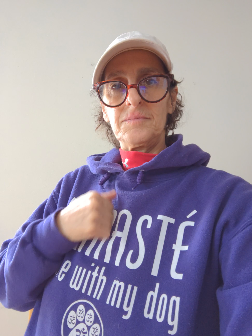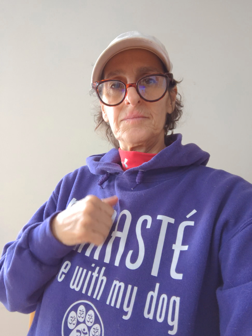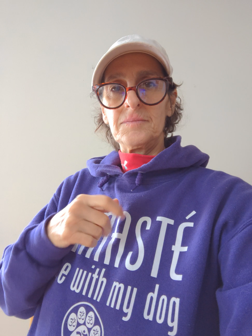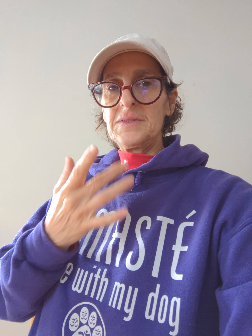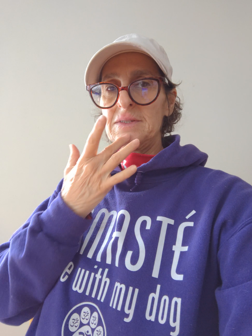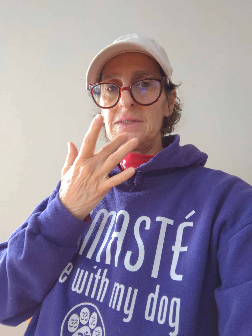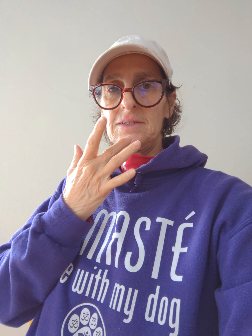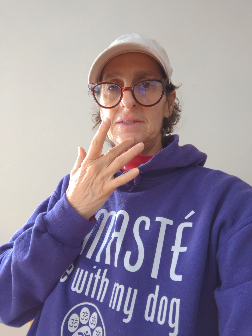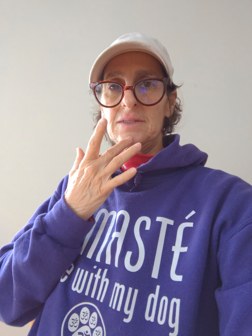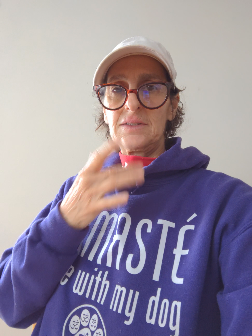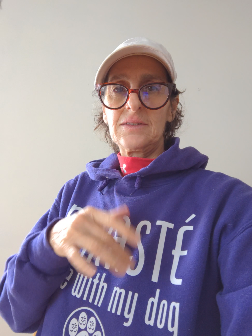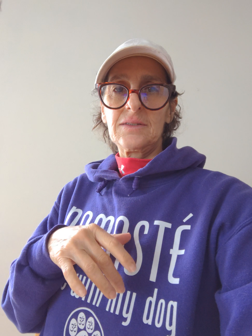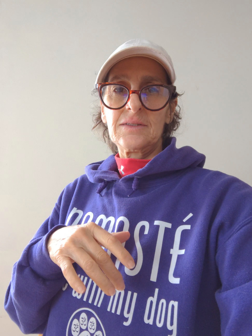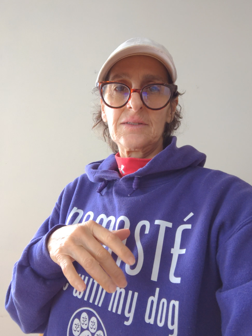taste